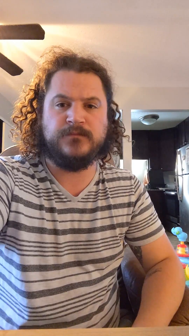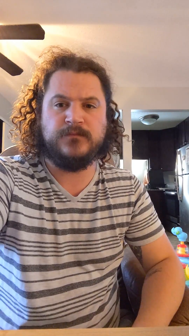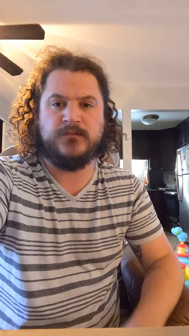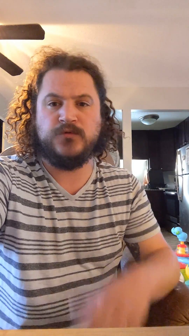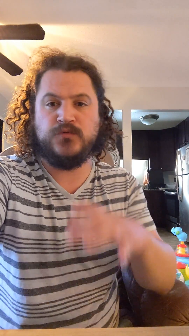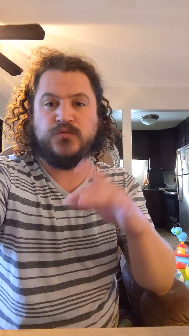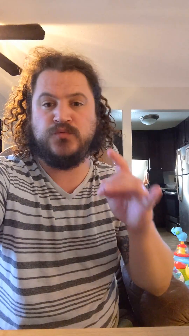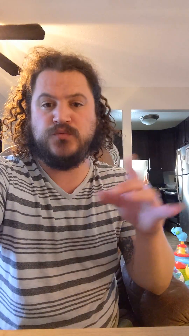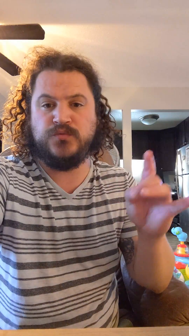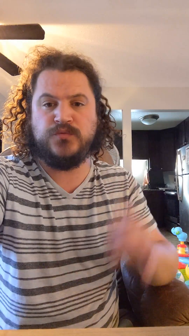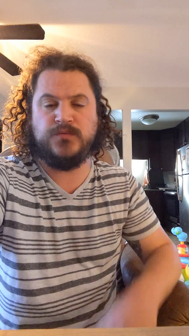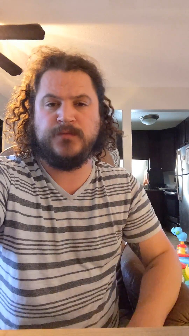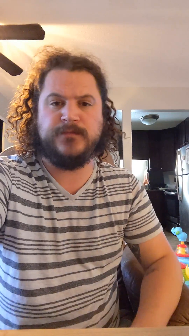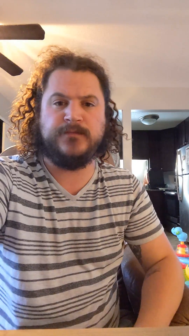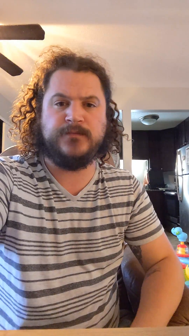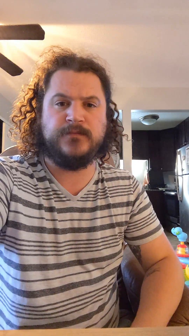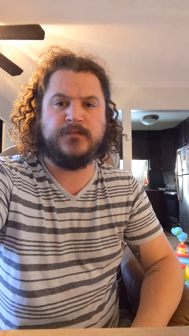choose